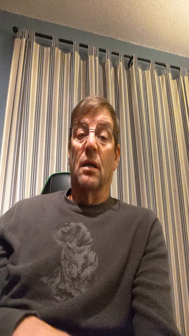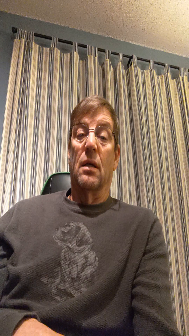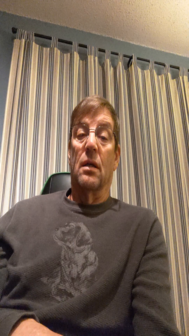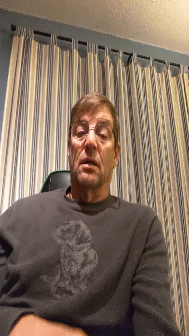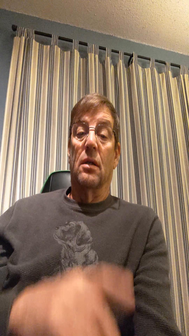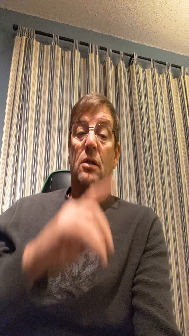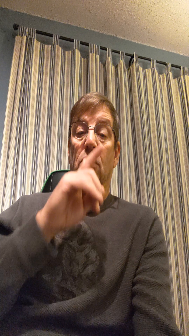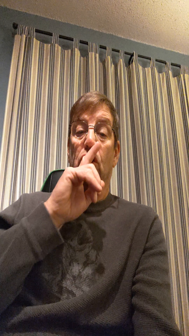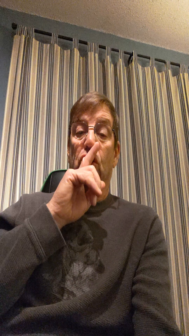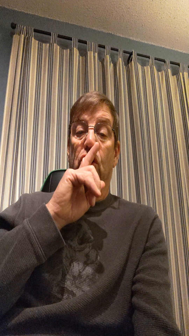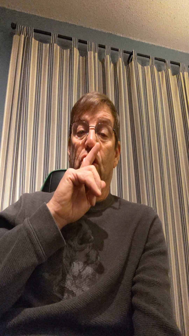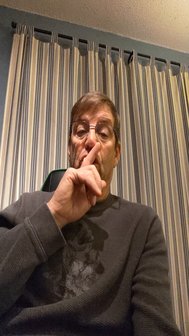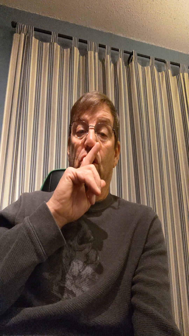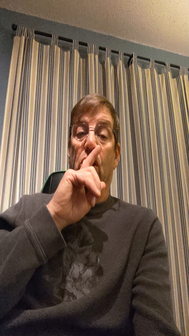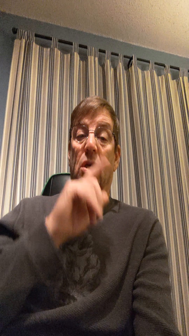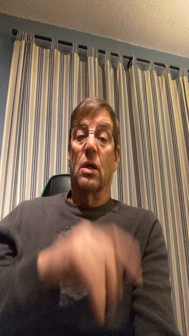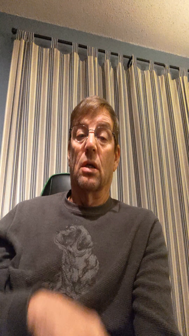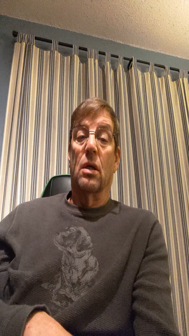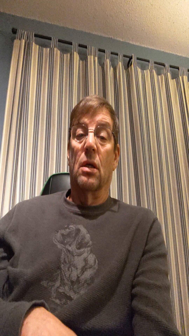shhh